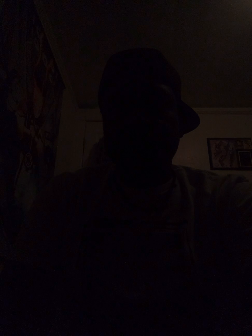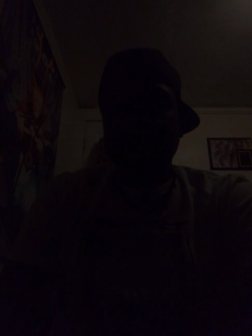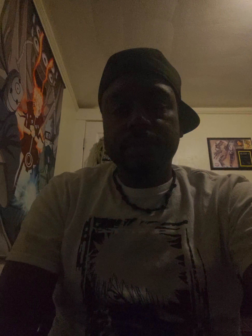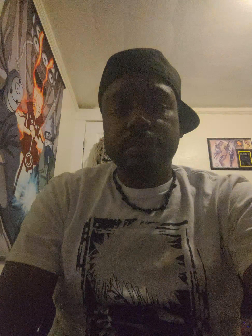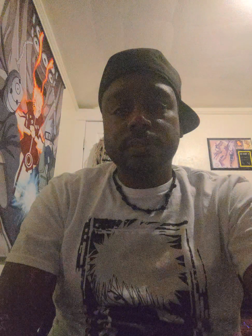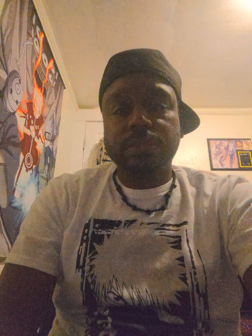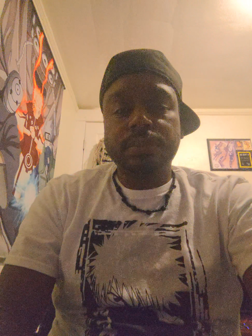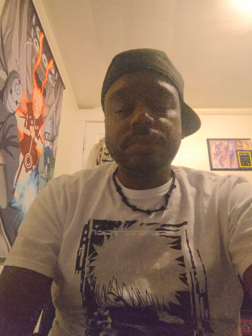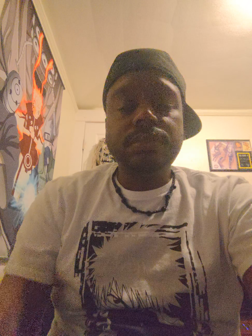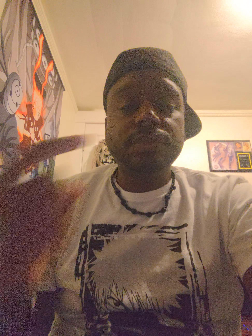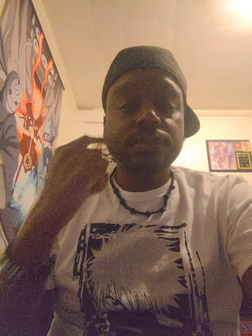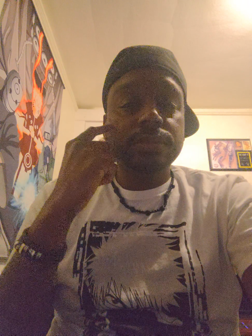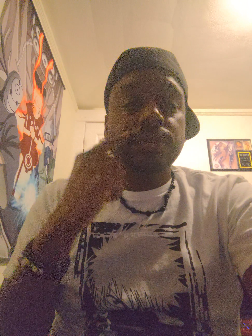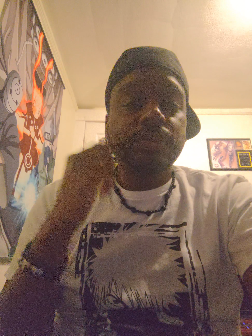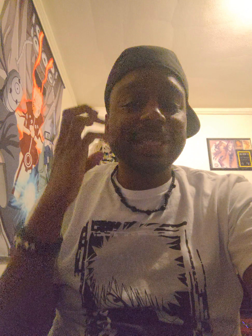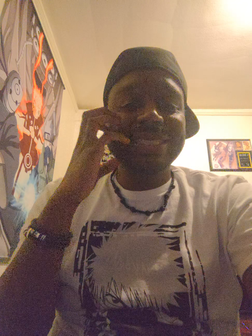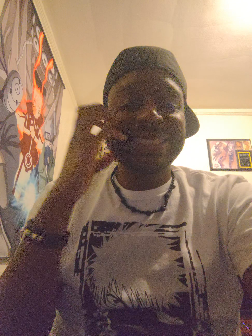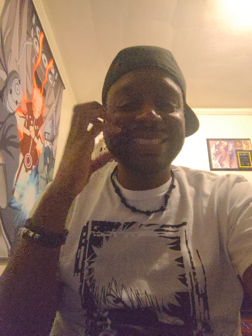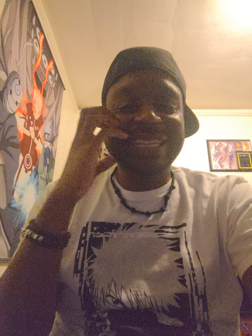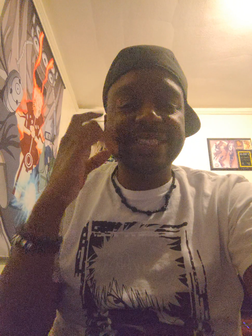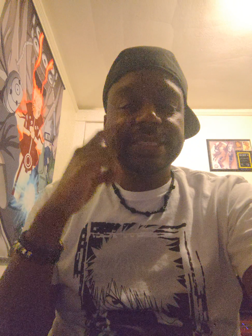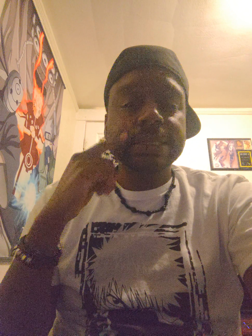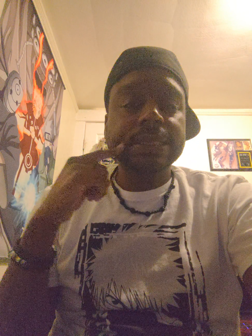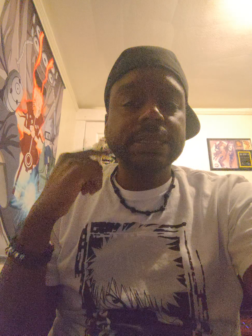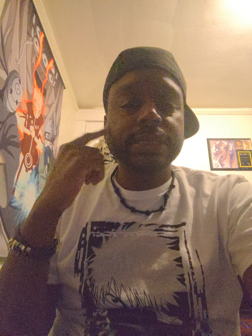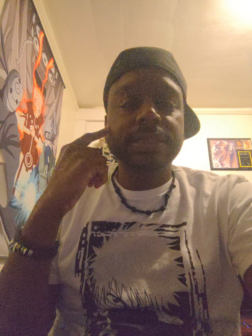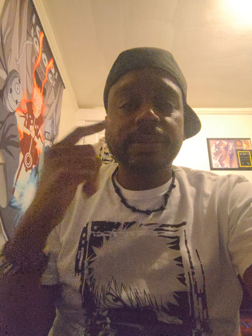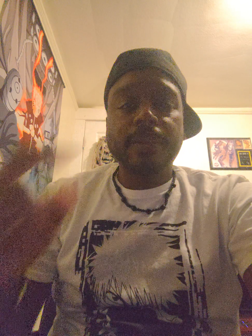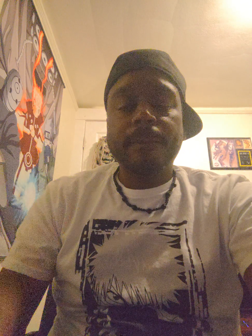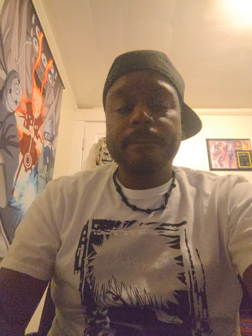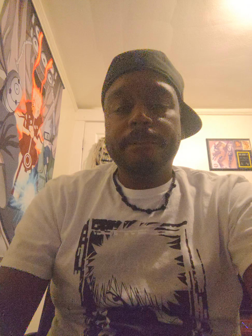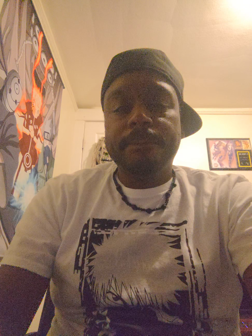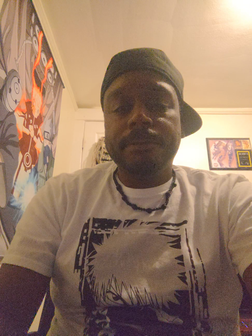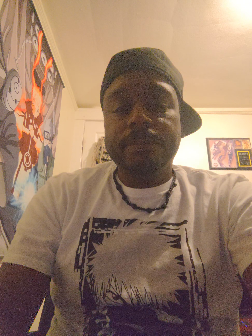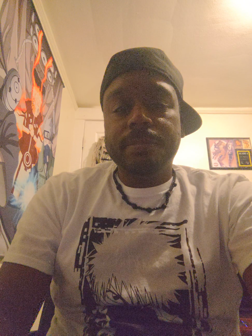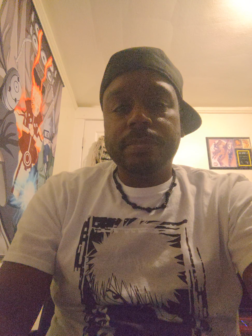cheek